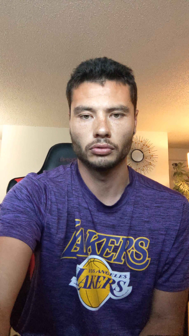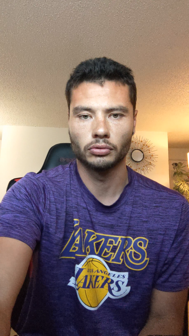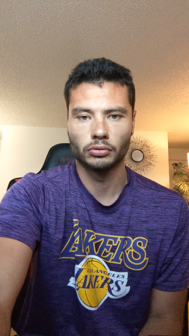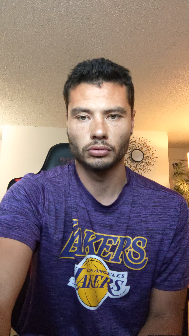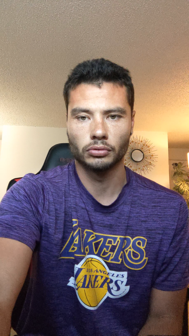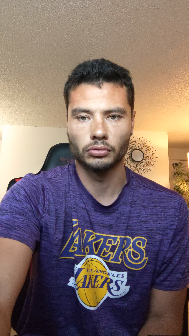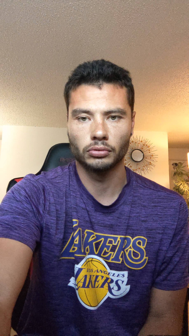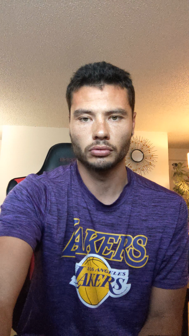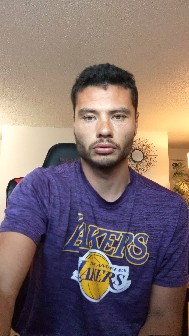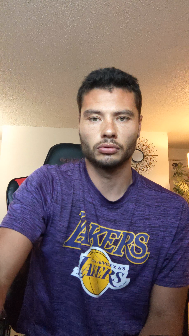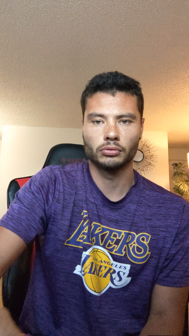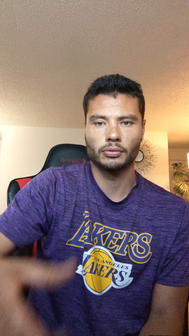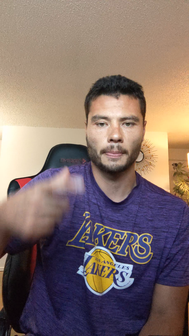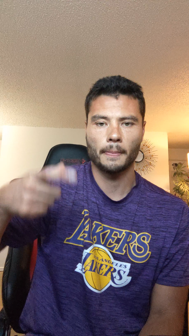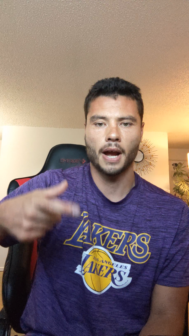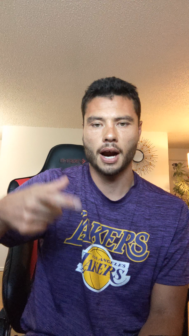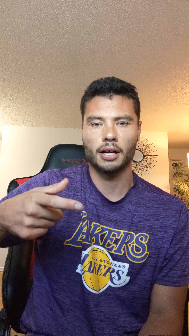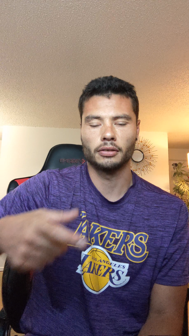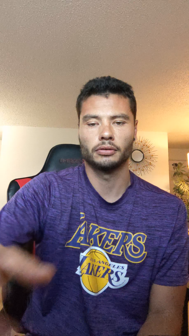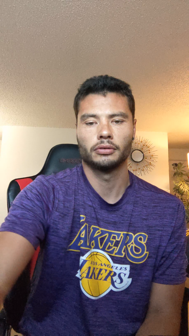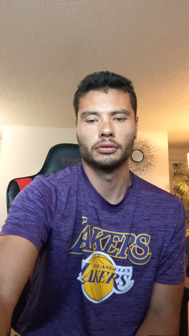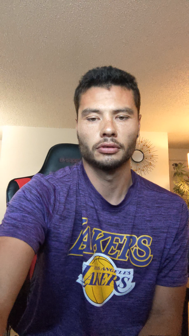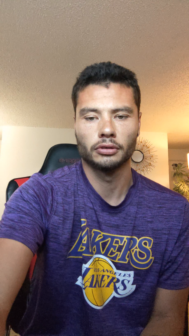plate